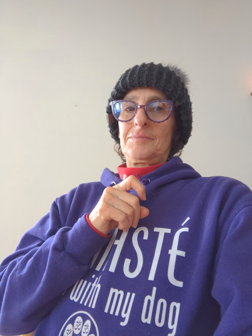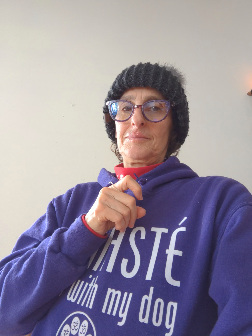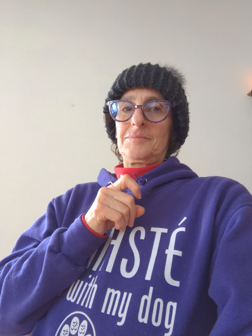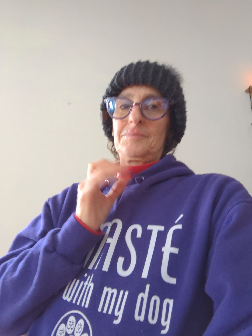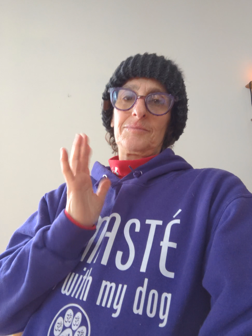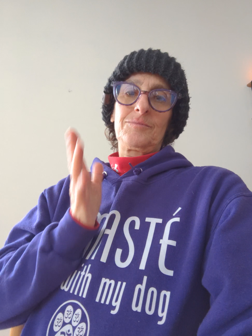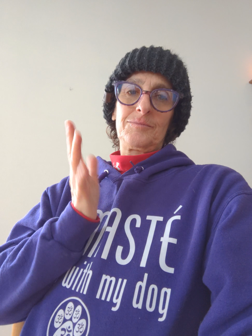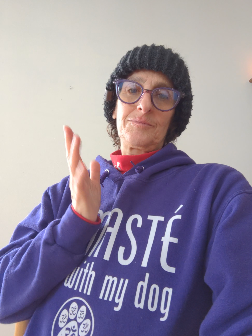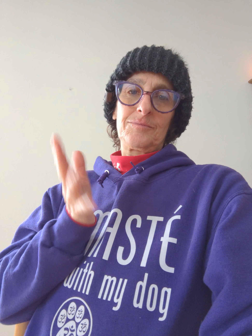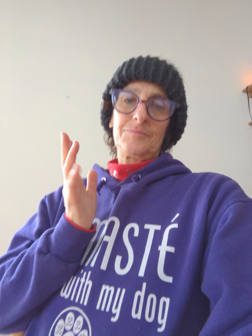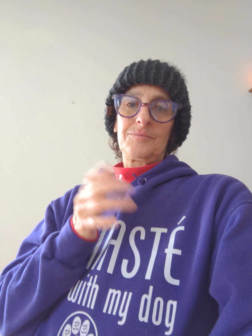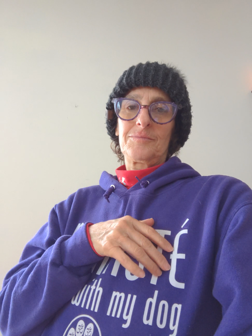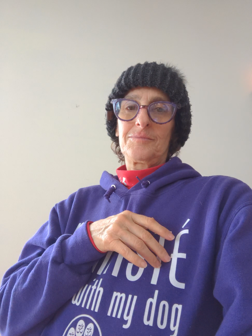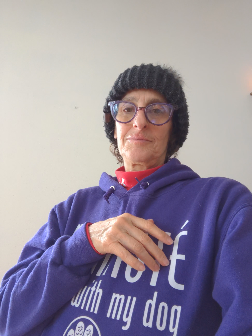talk